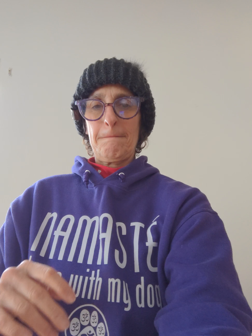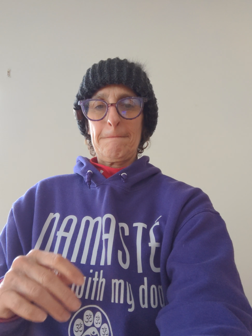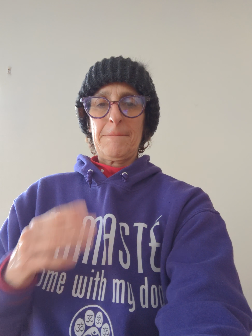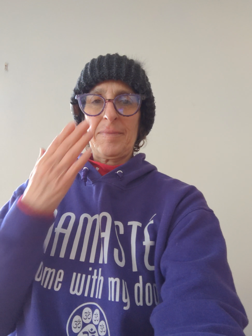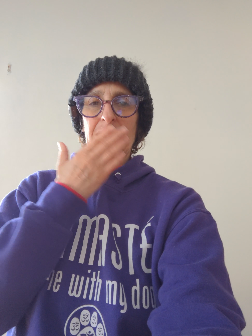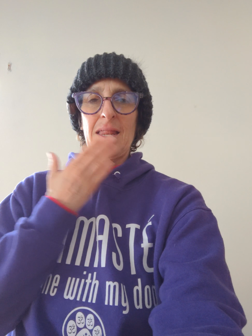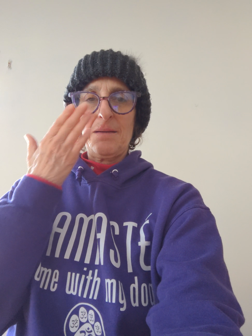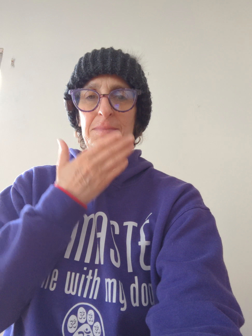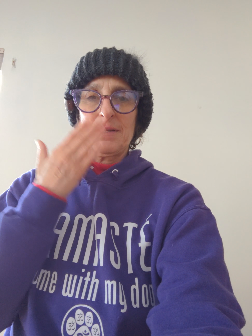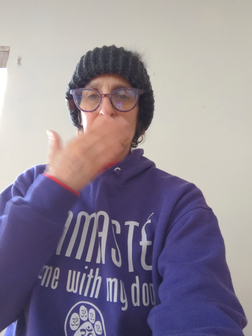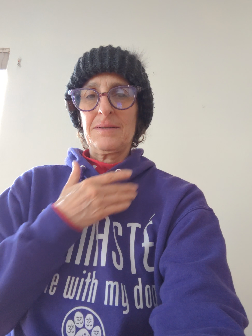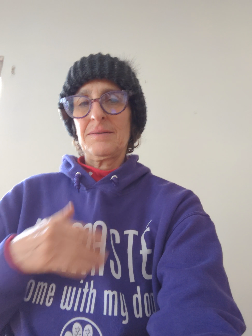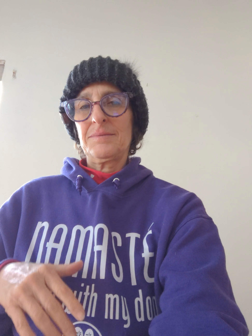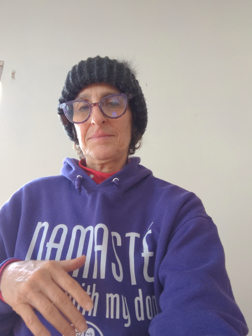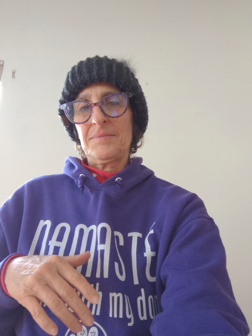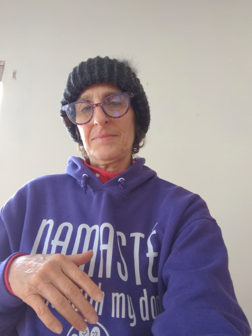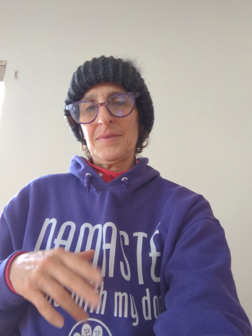napkin